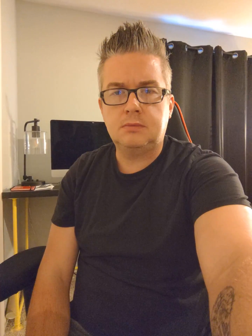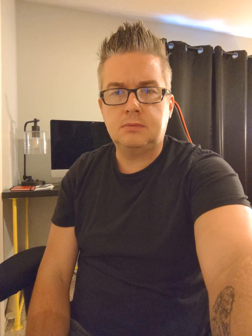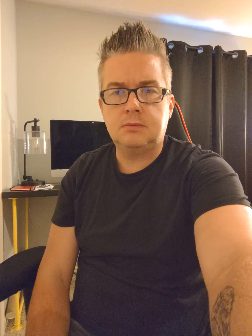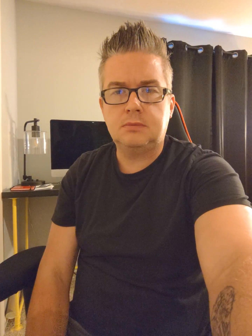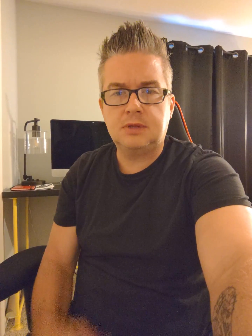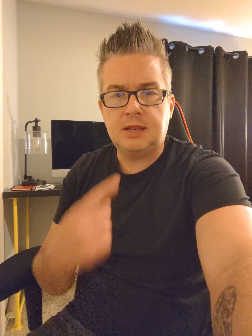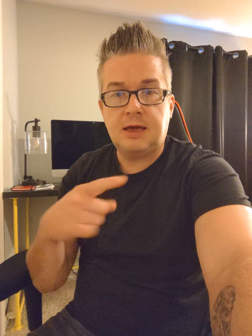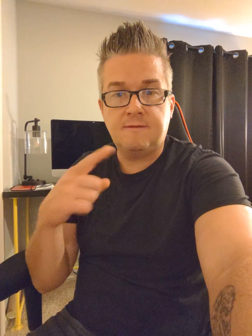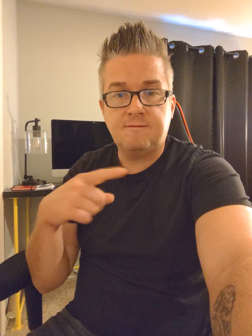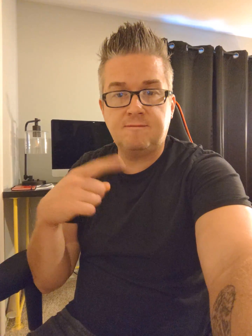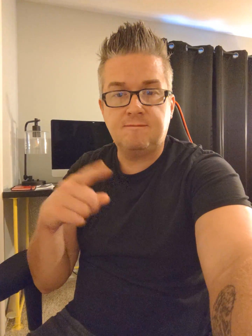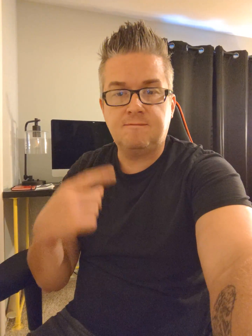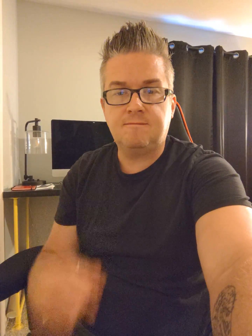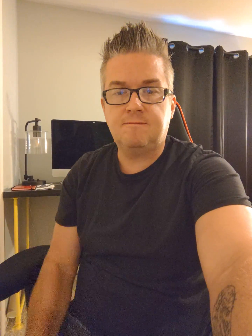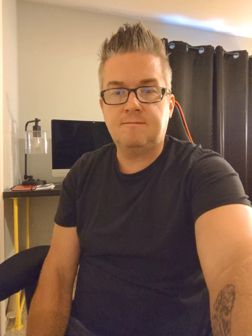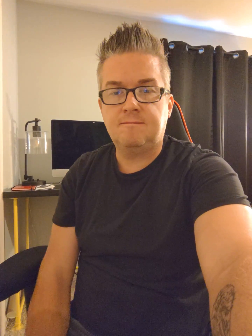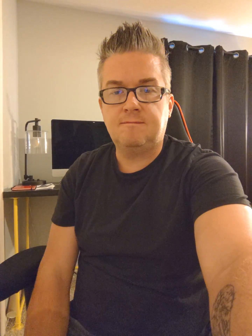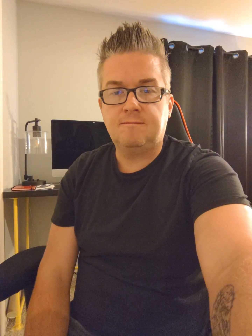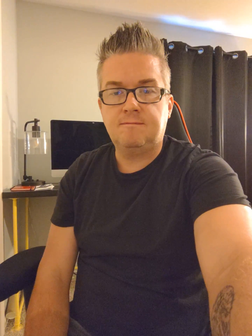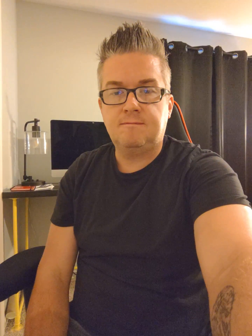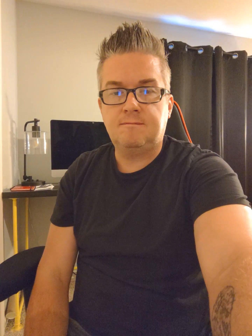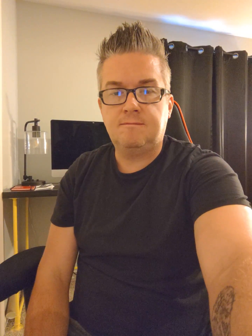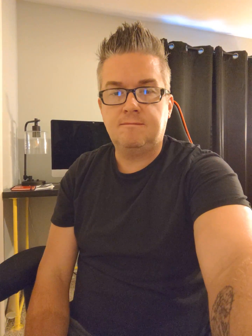knife